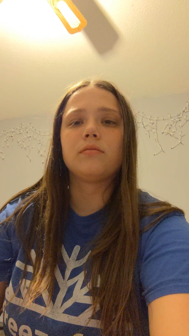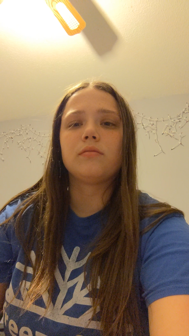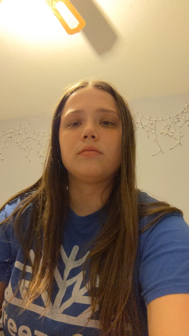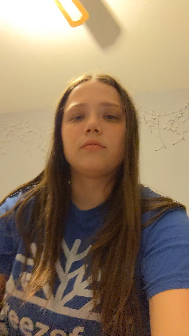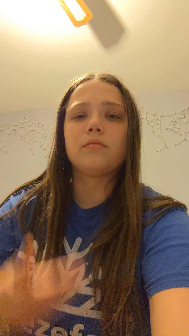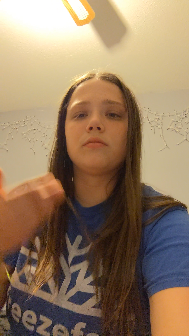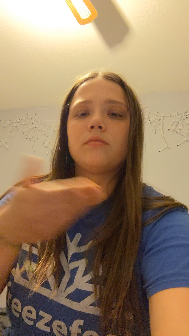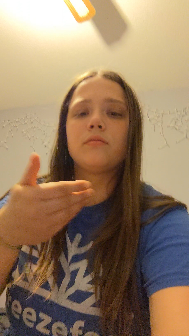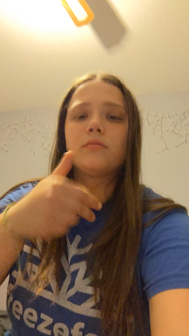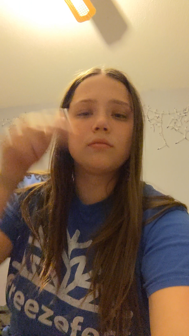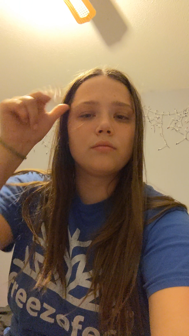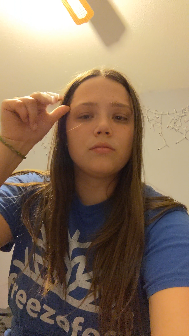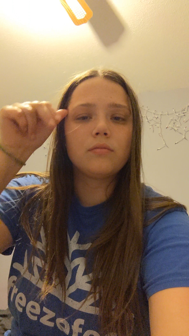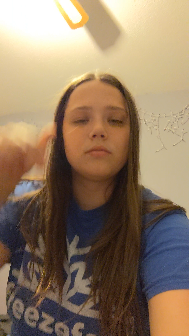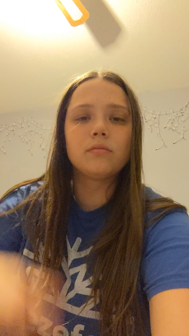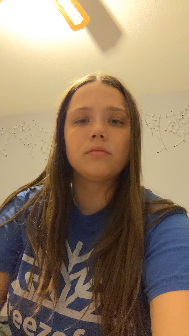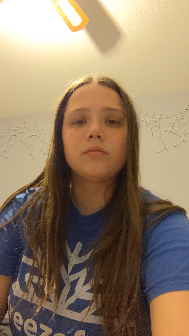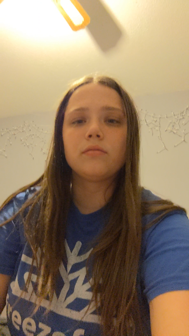pony